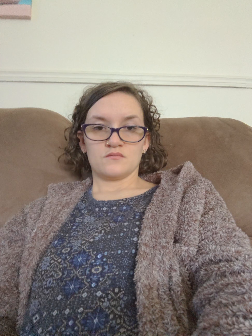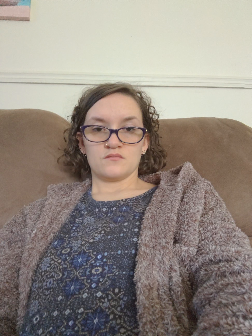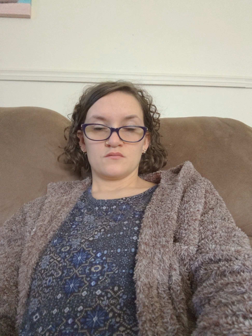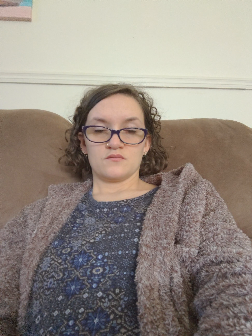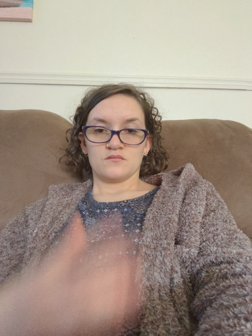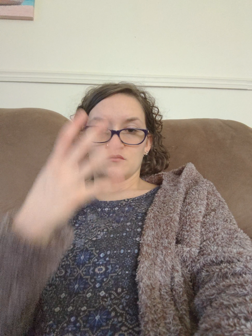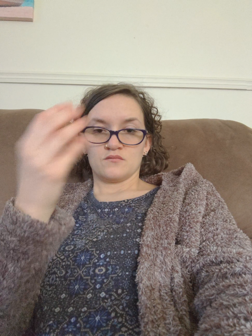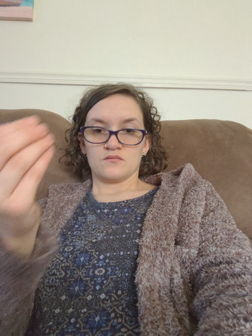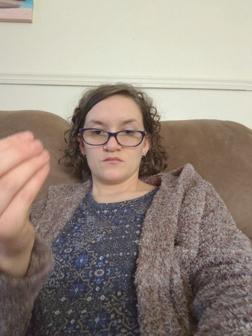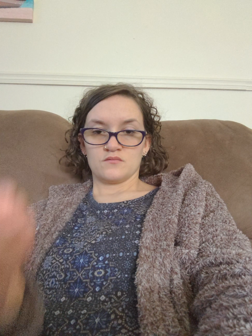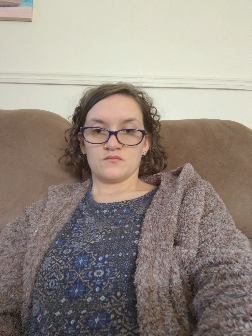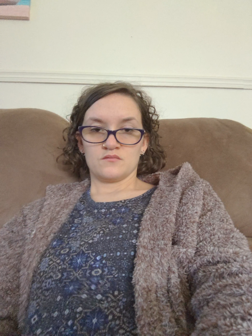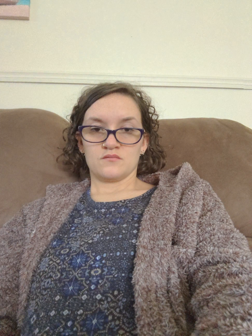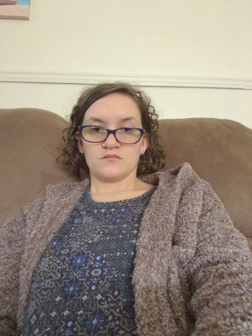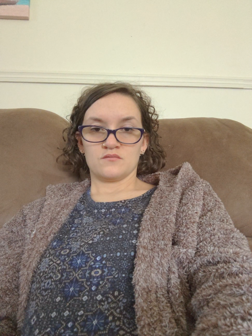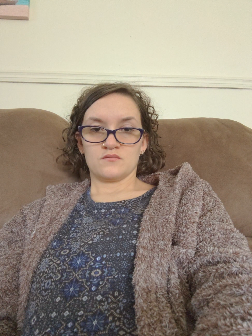go